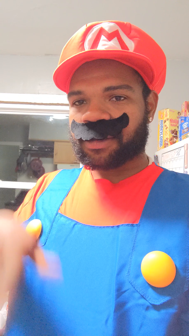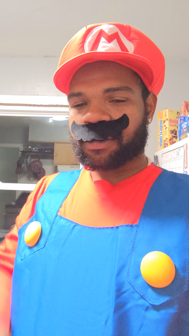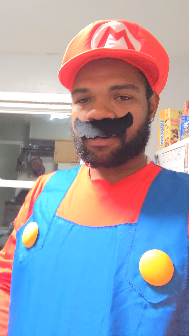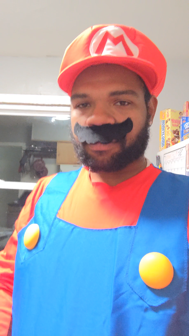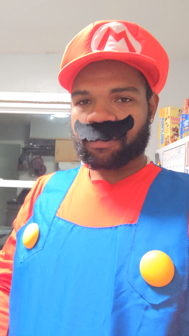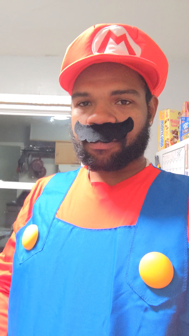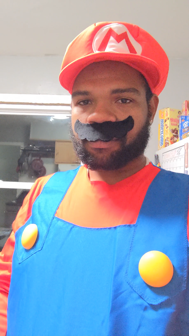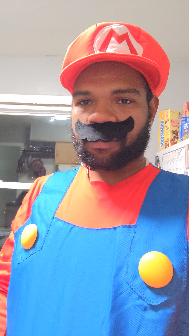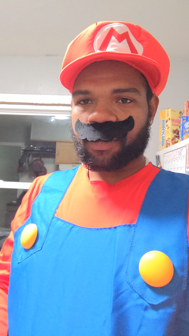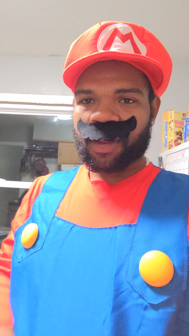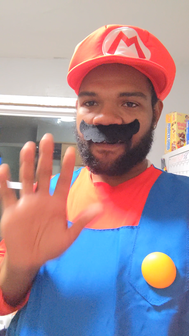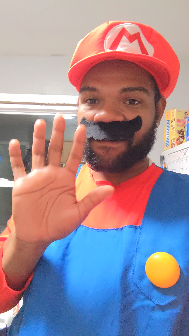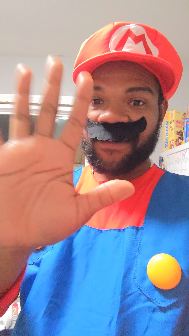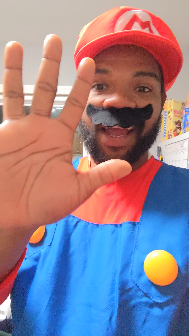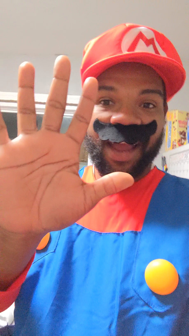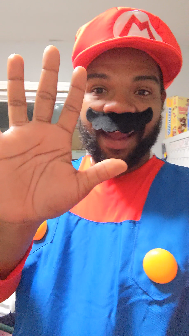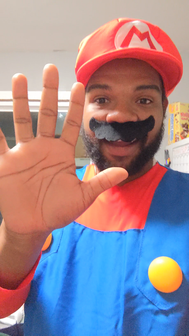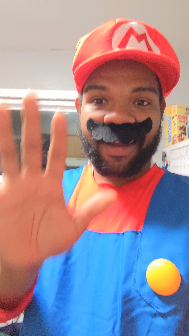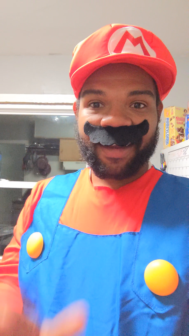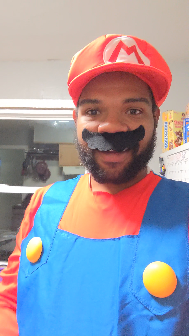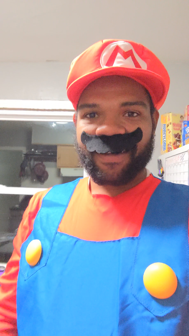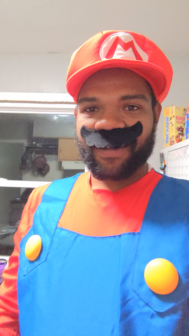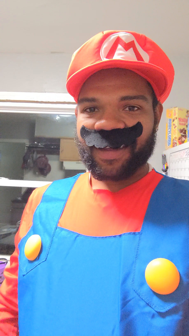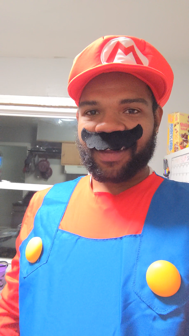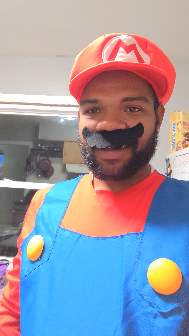give me five